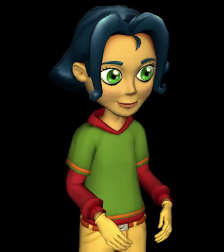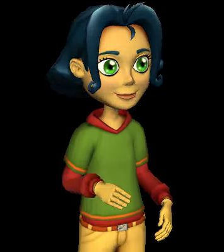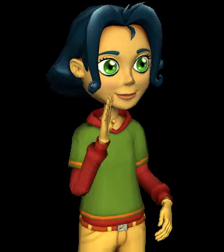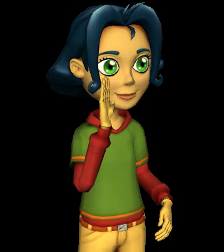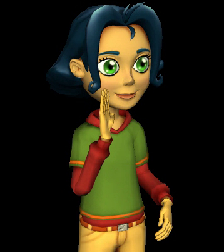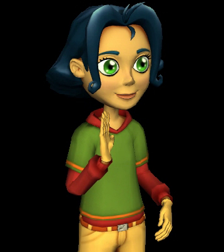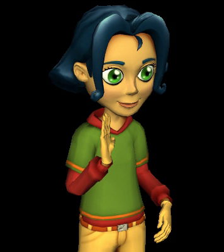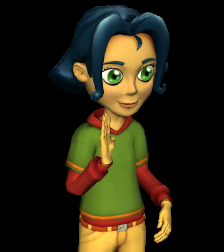من فضلك